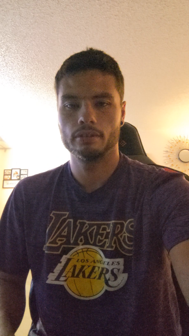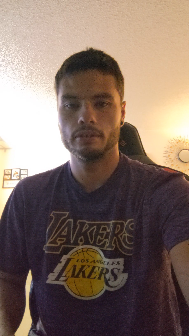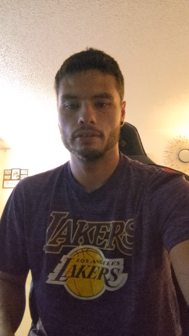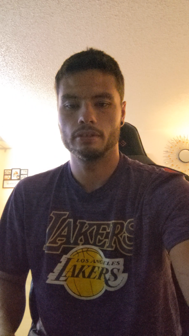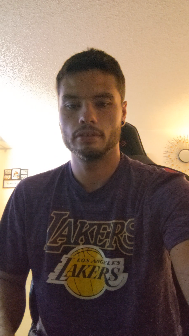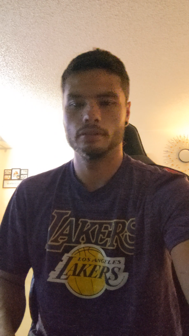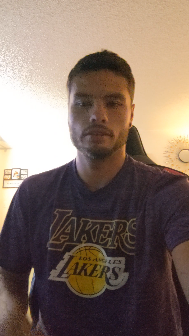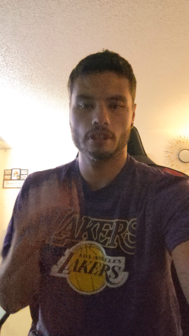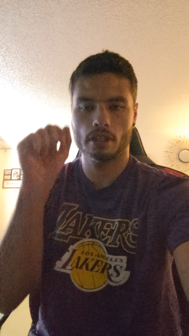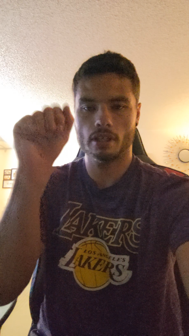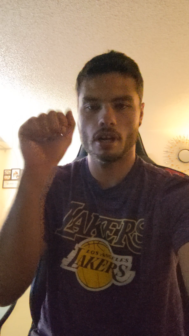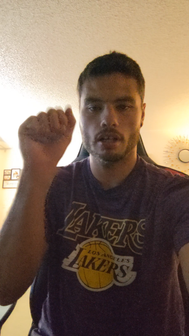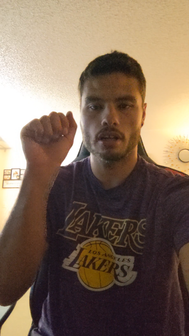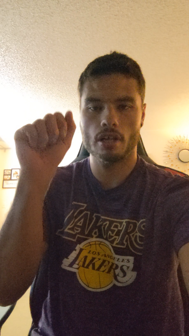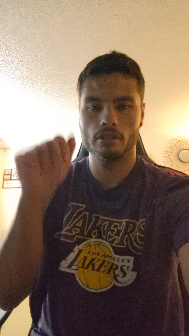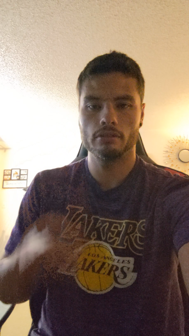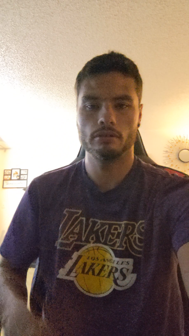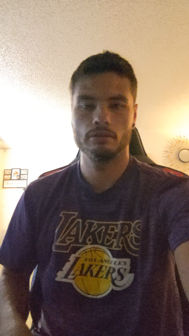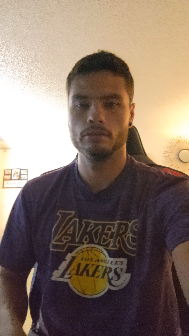knock